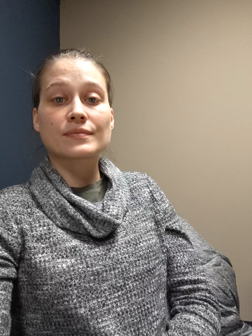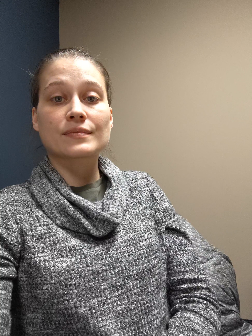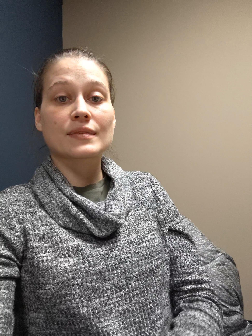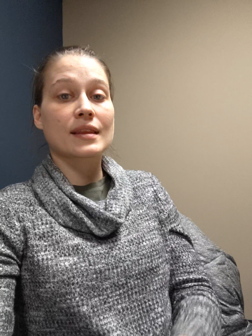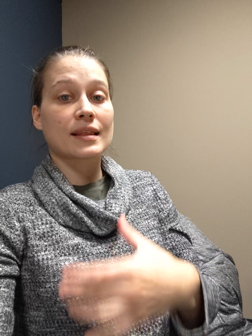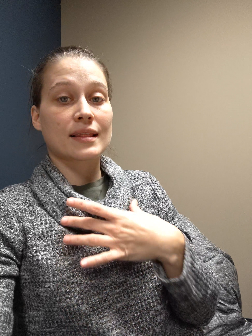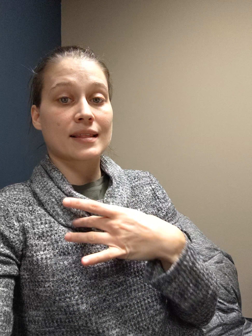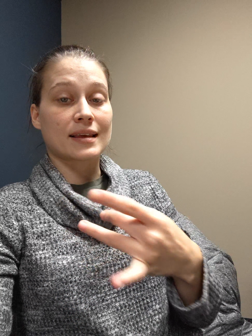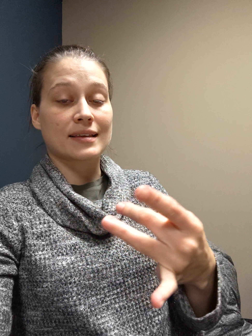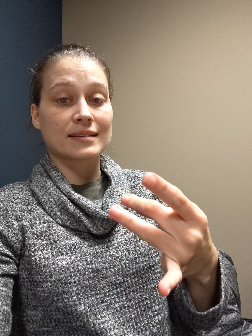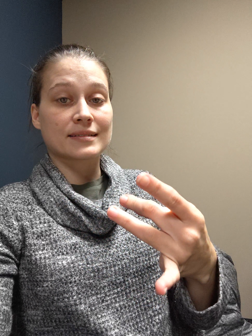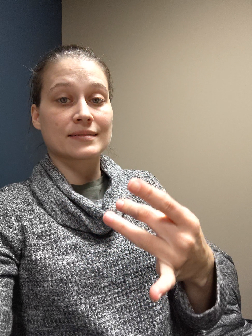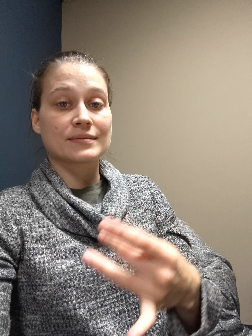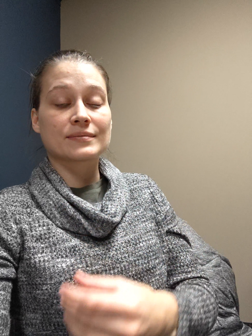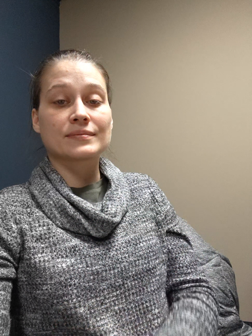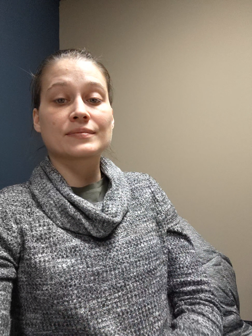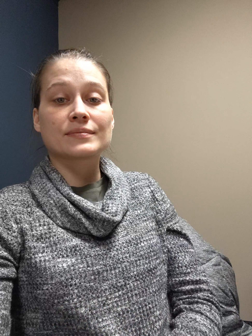like